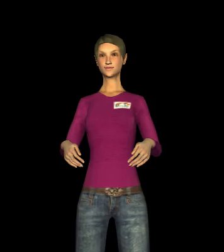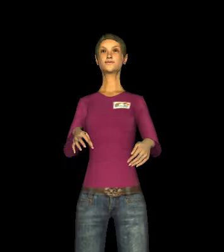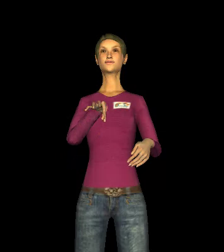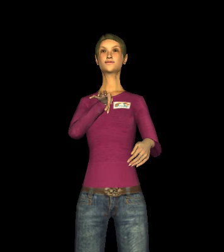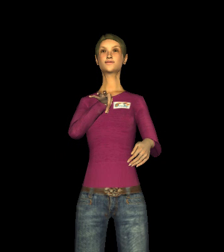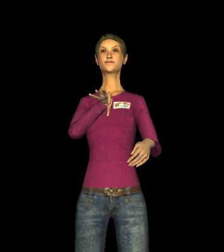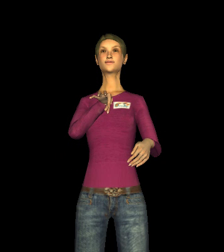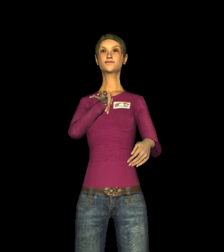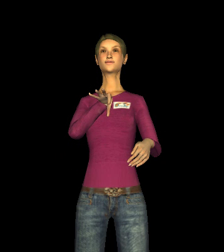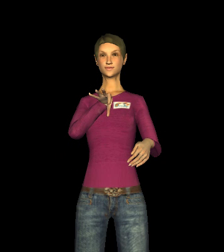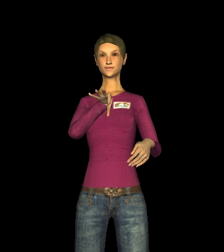ملح